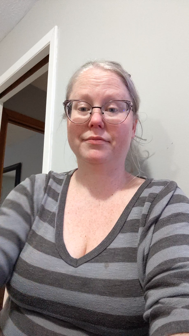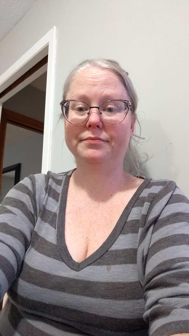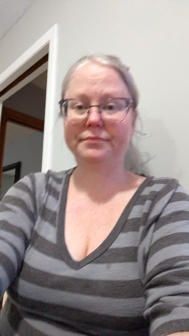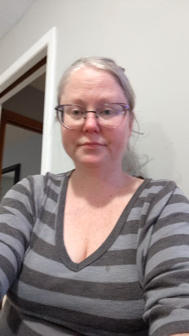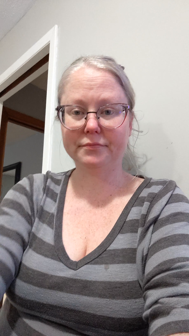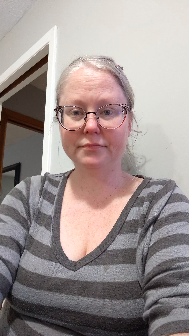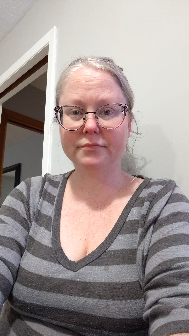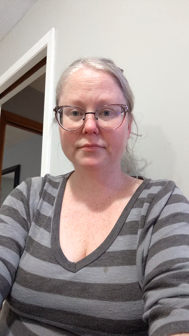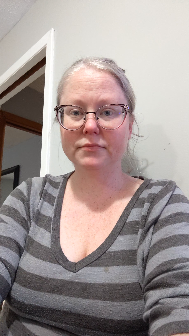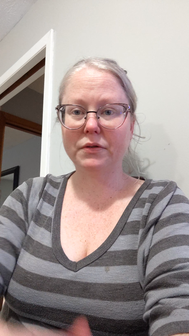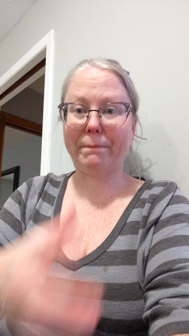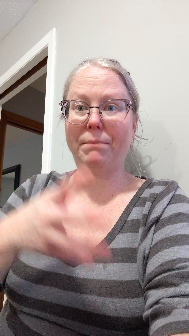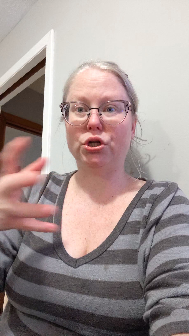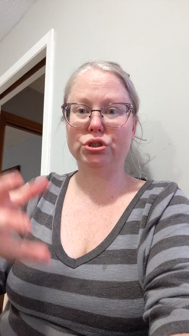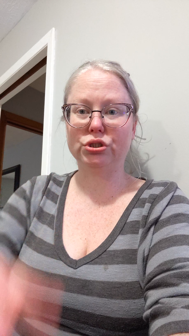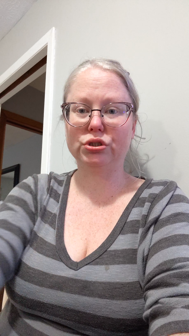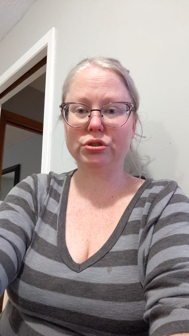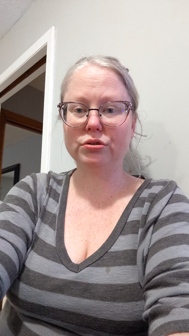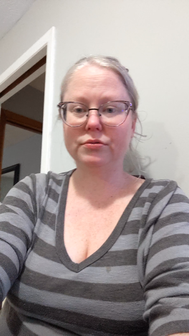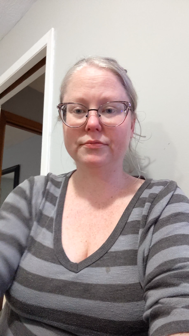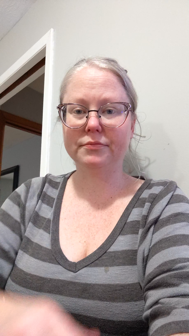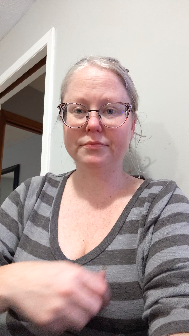much